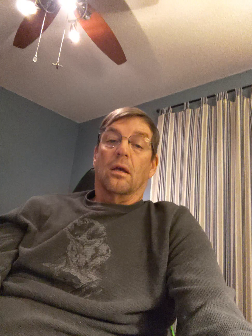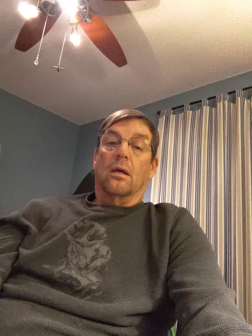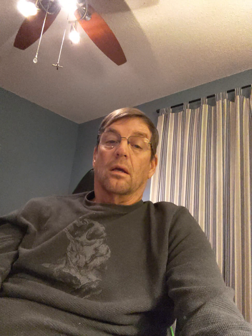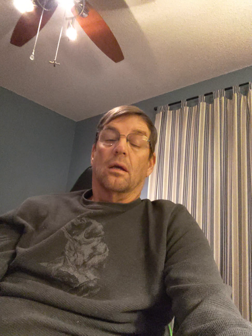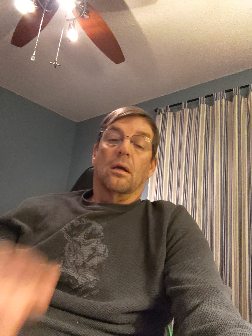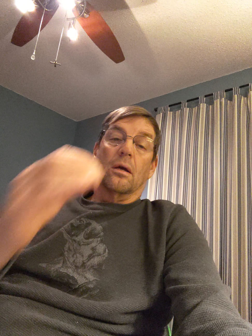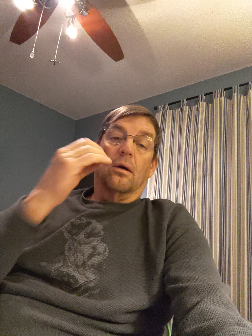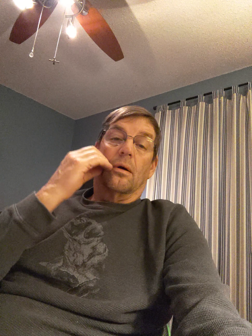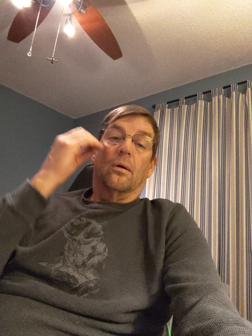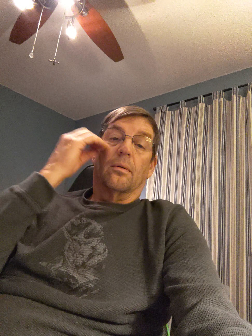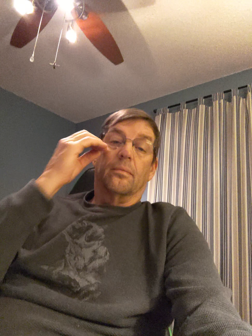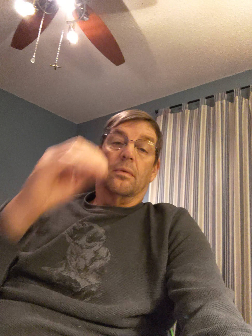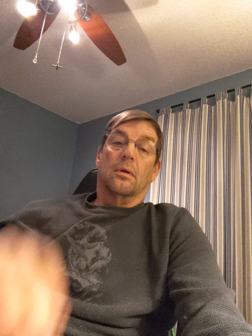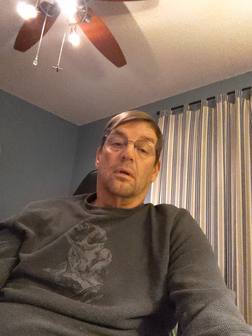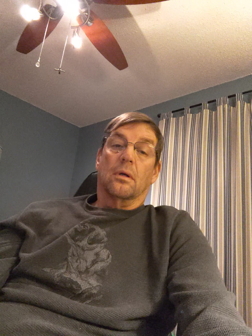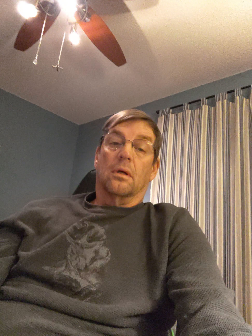home